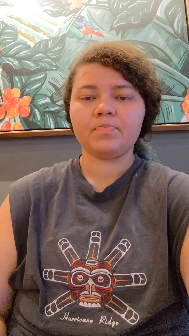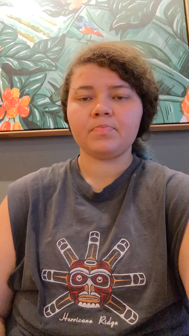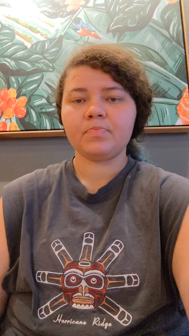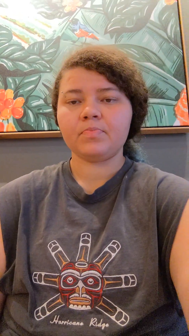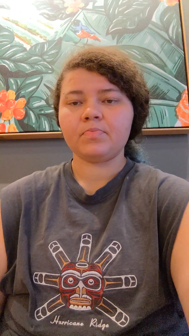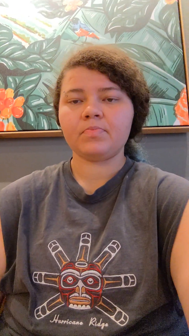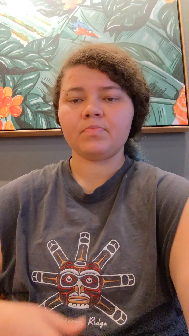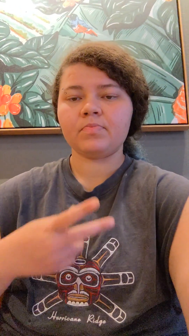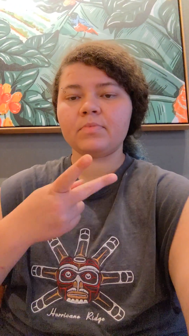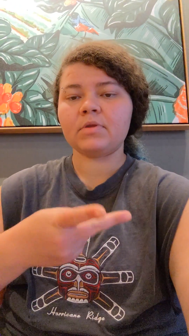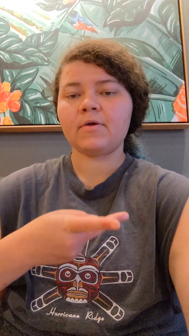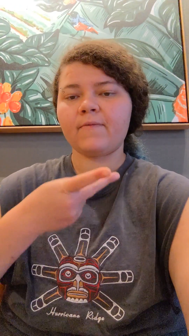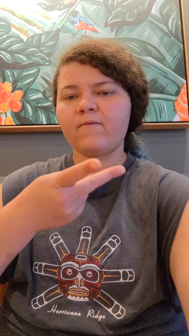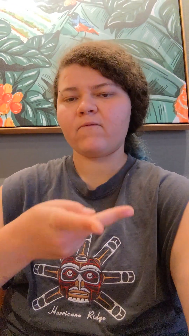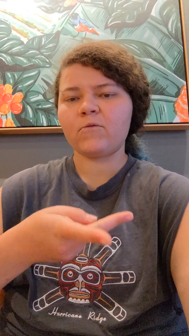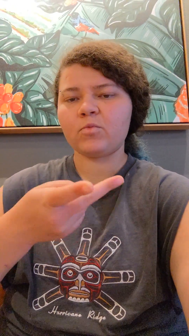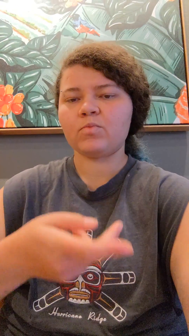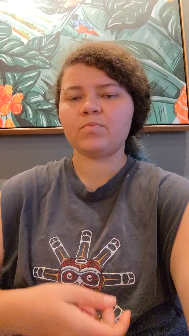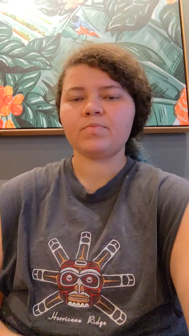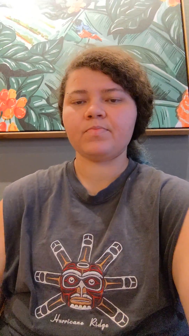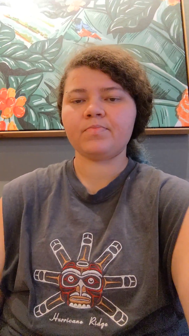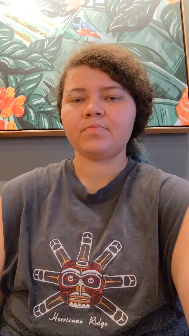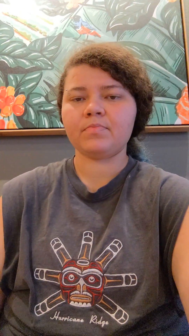careful